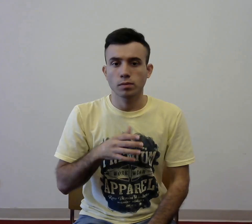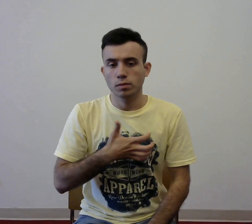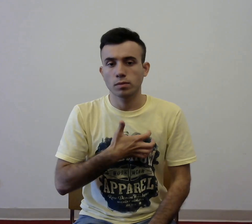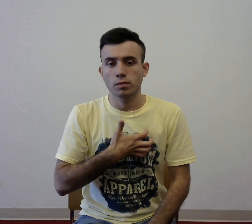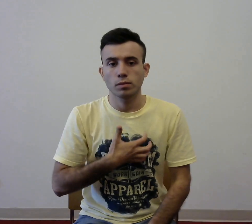istəmək